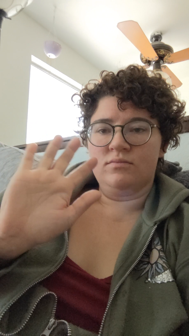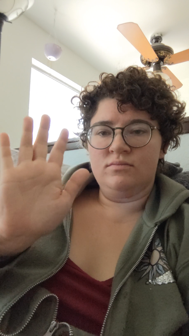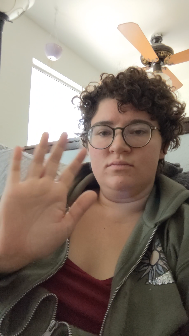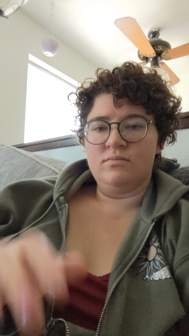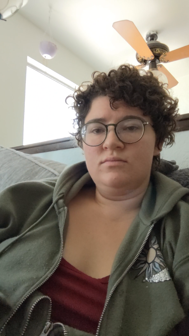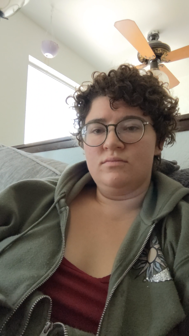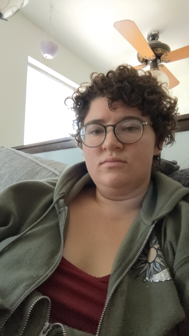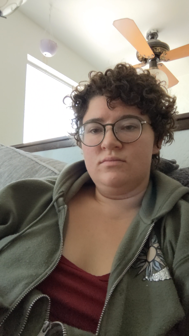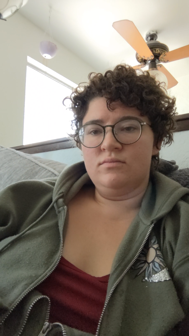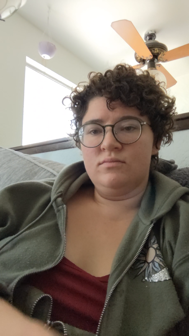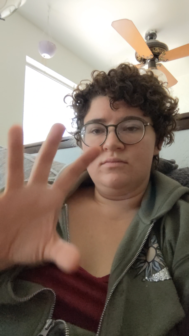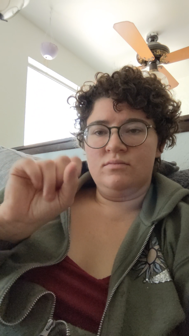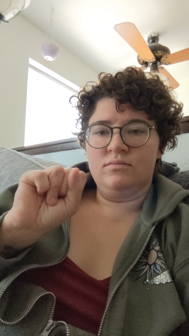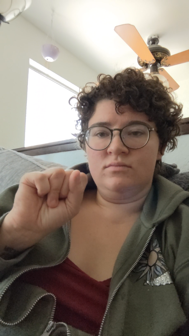catch